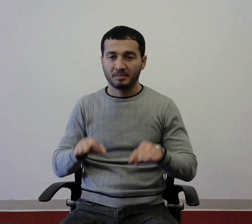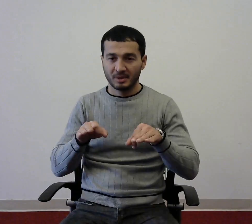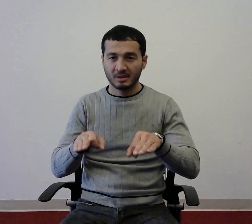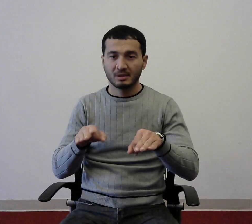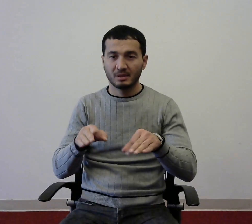avtomobil